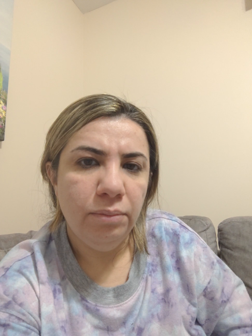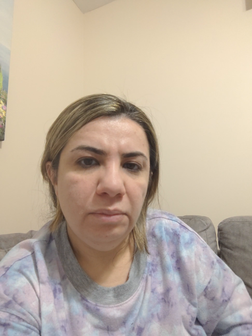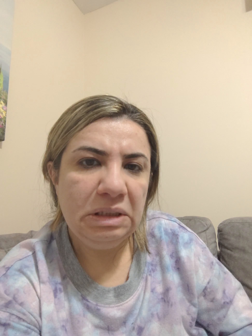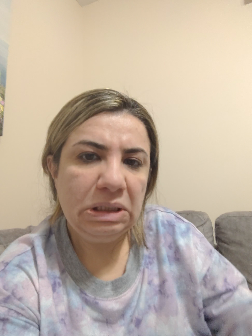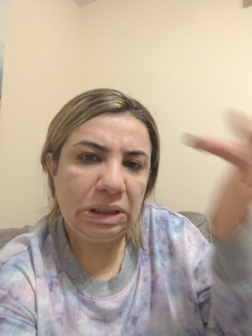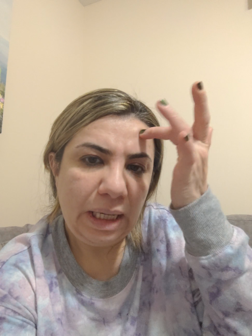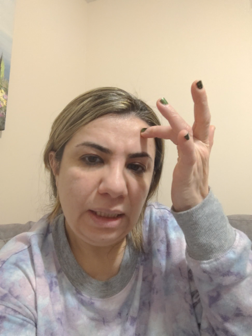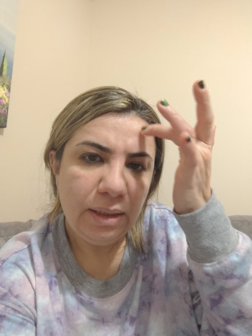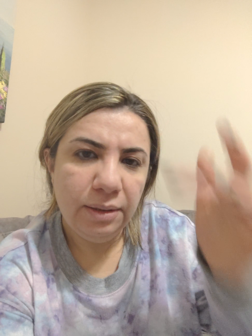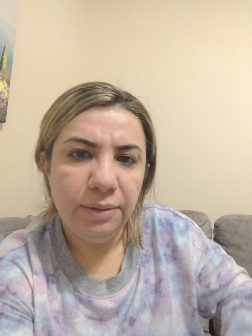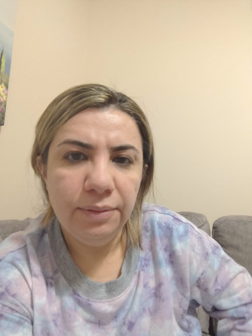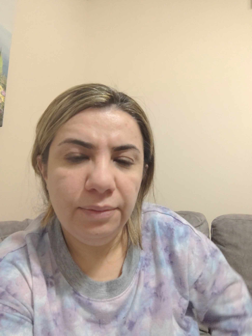sick